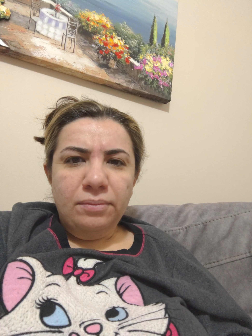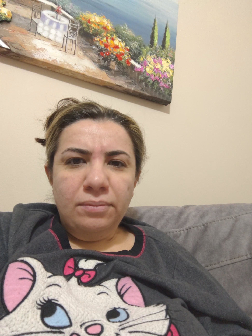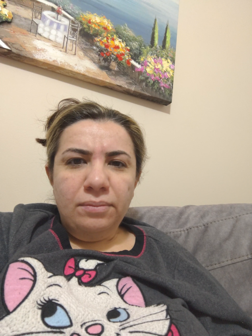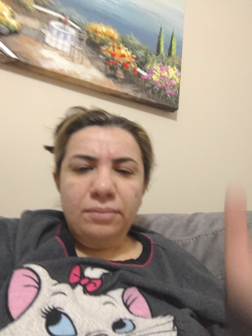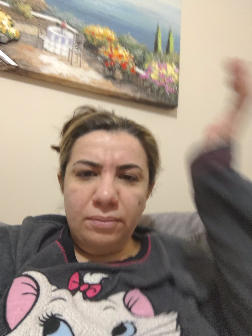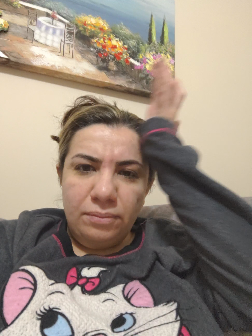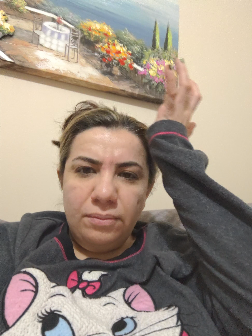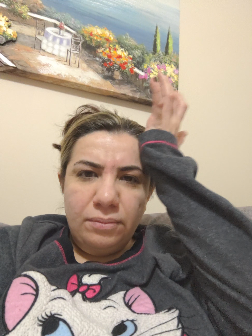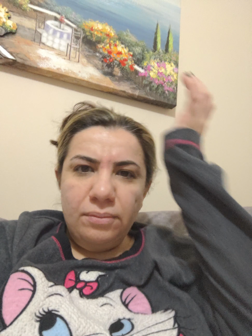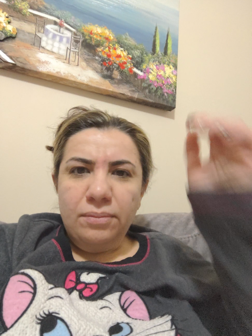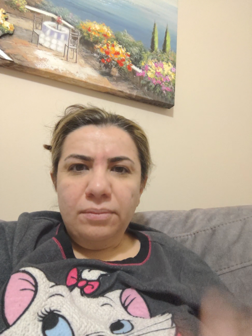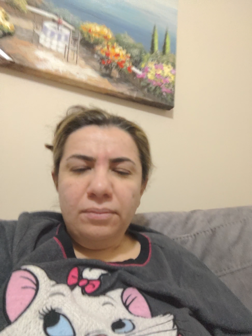garbage